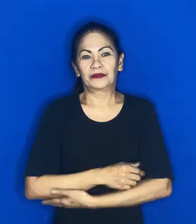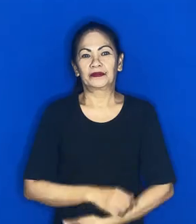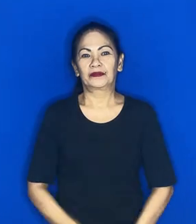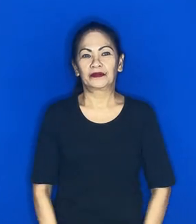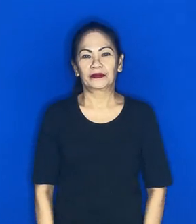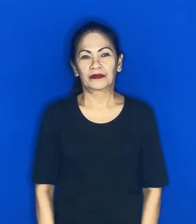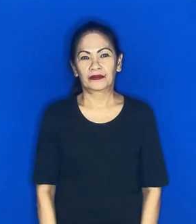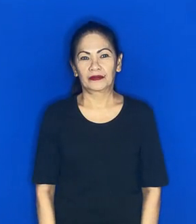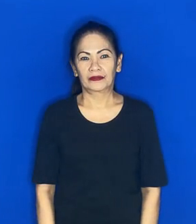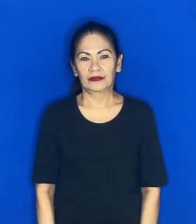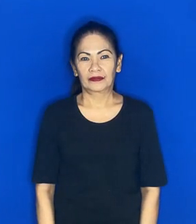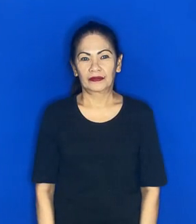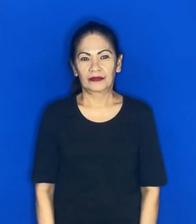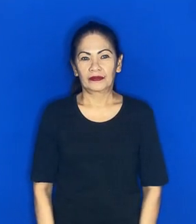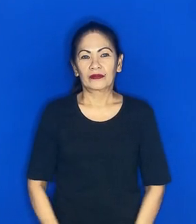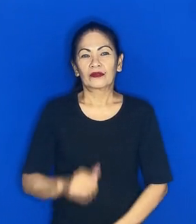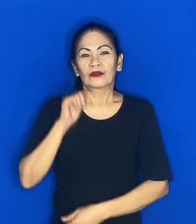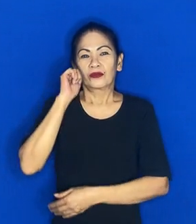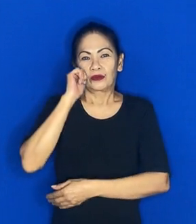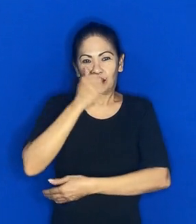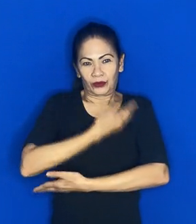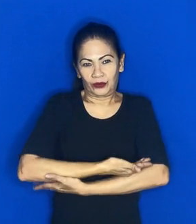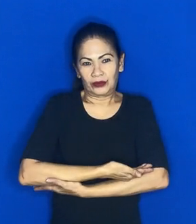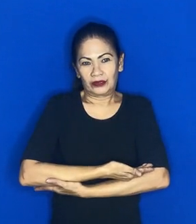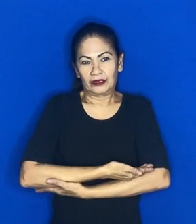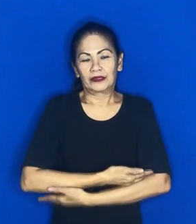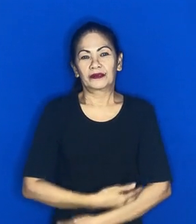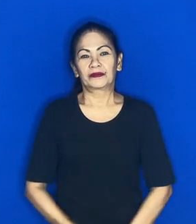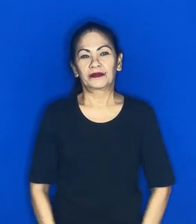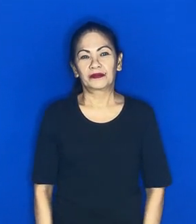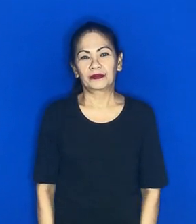daughter